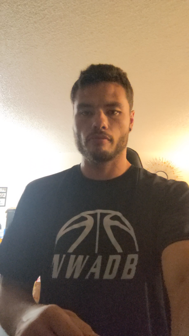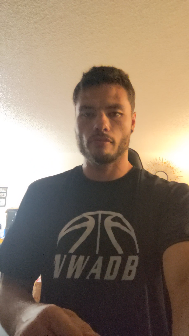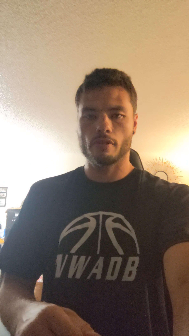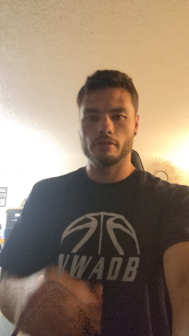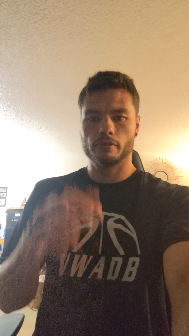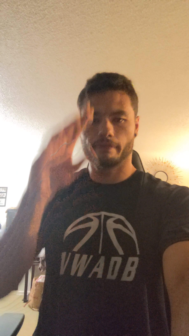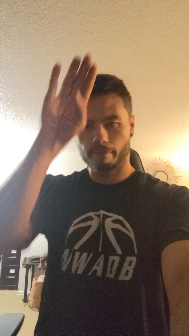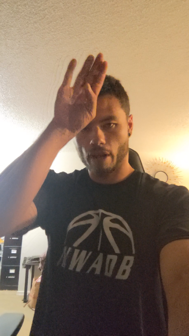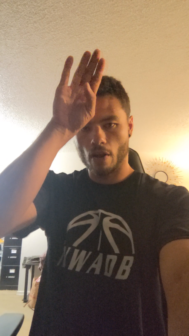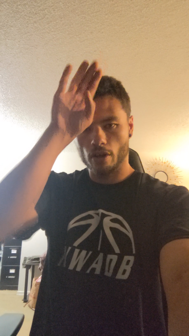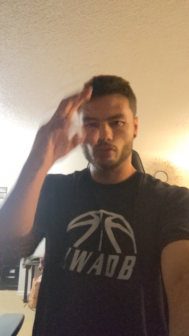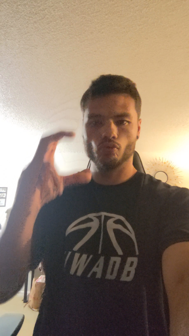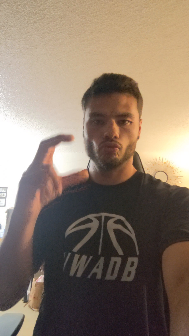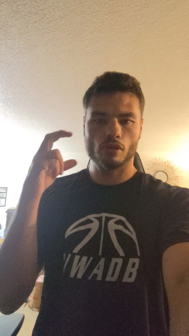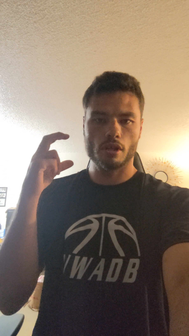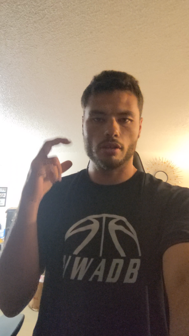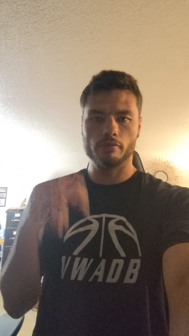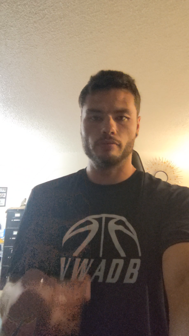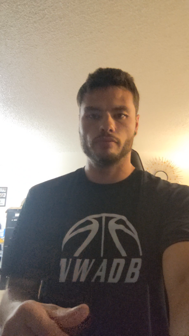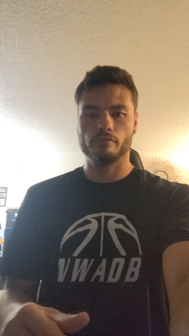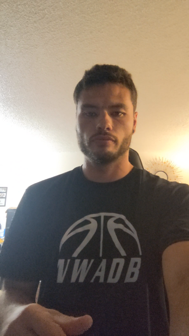fire truck